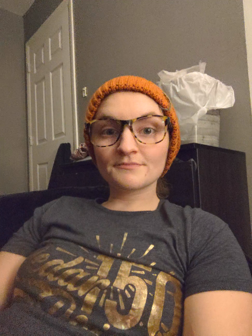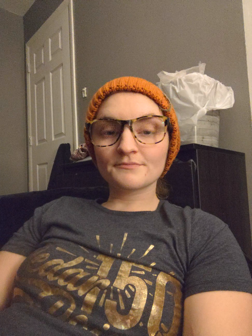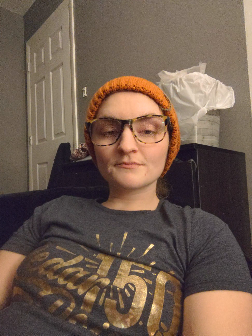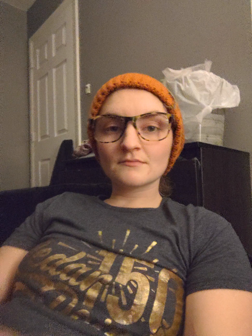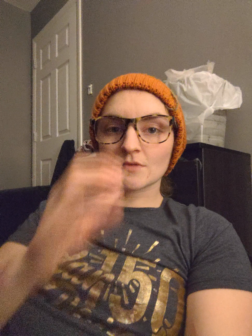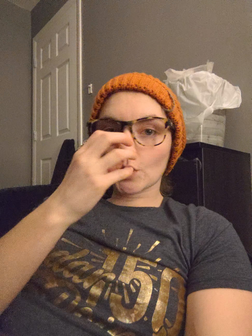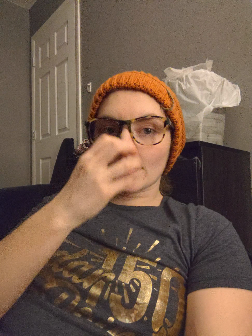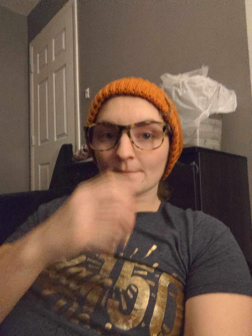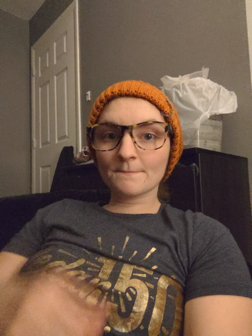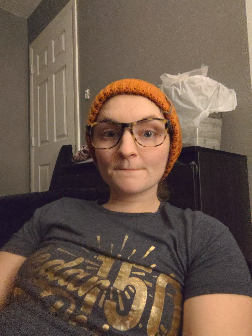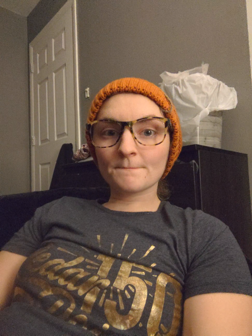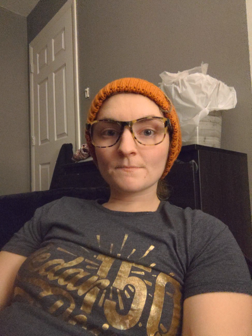clown